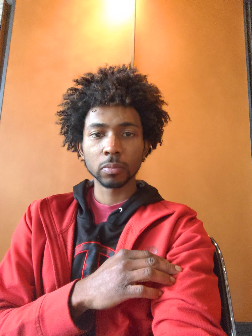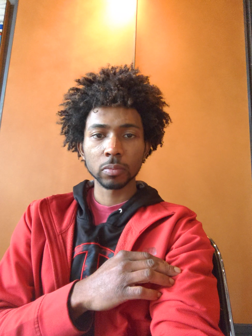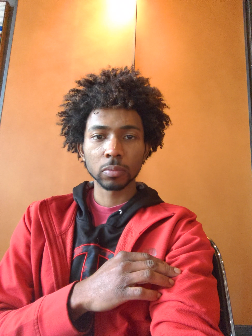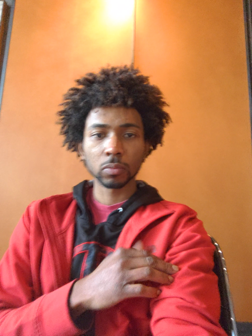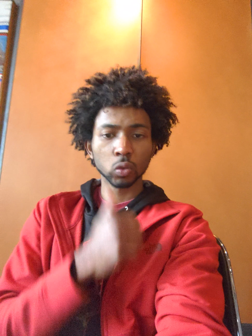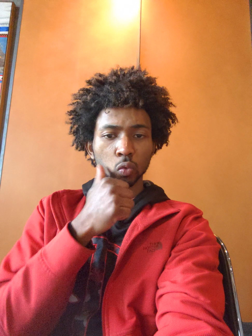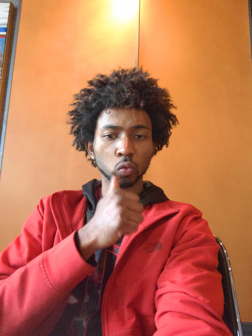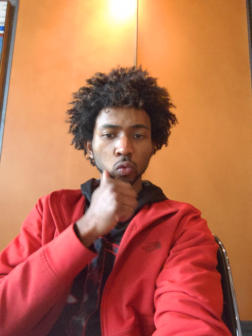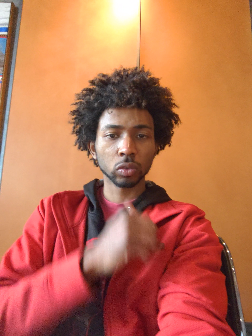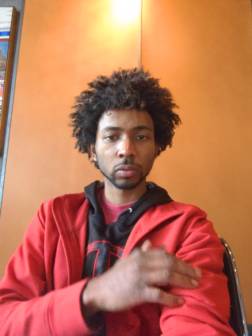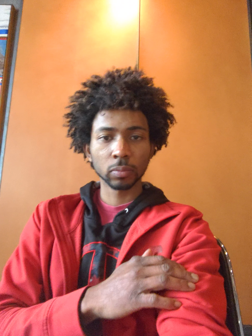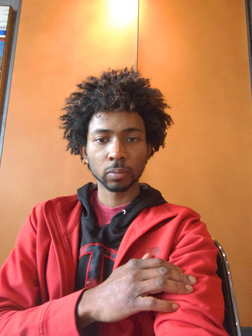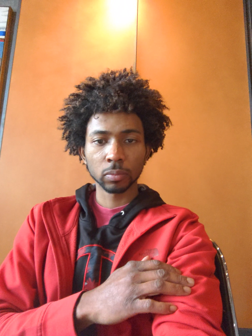girl